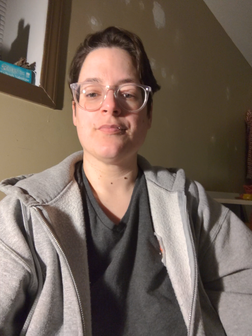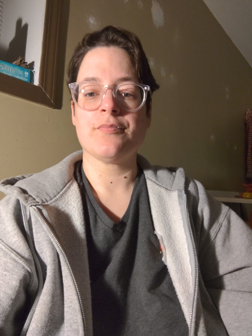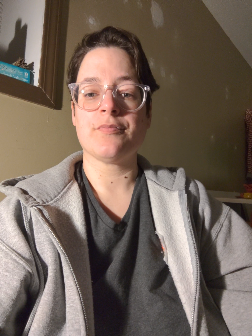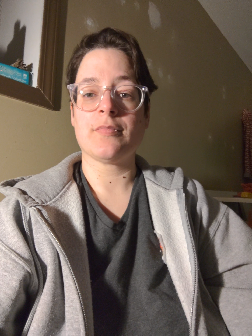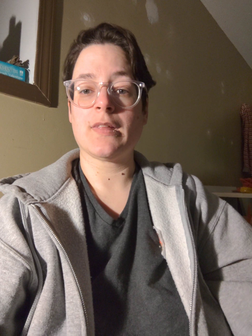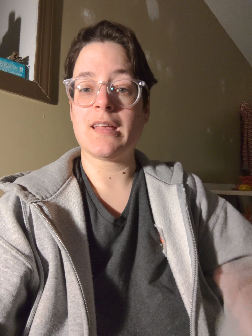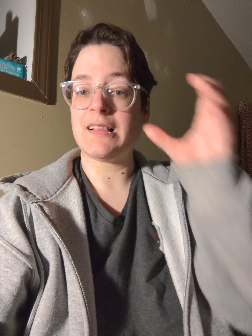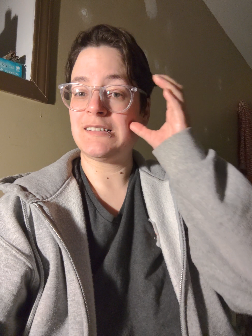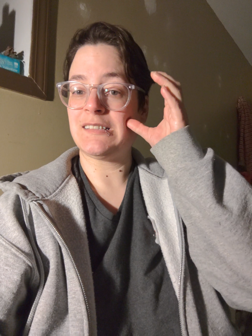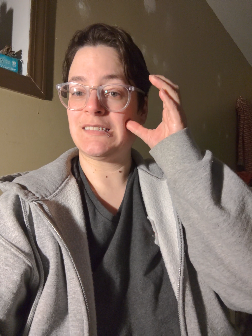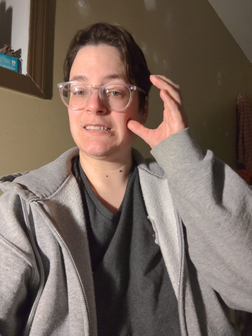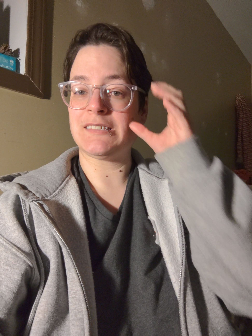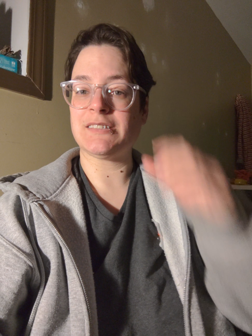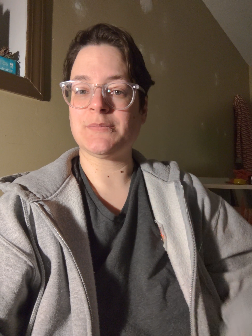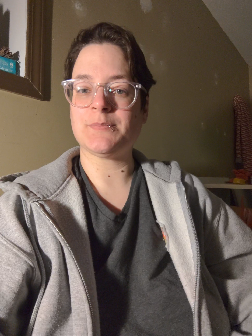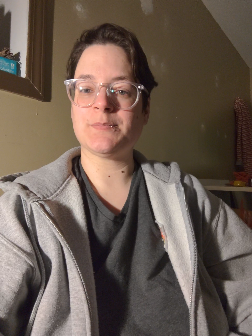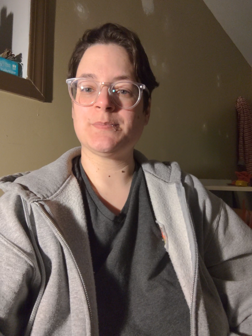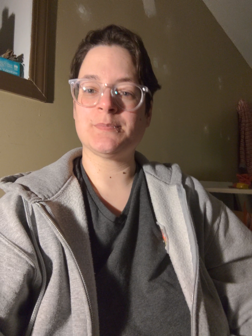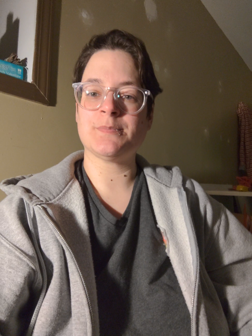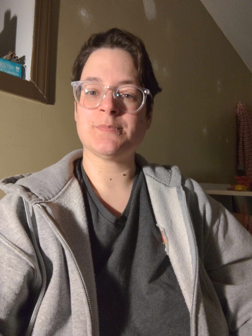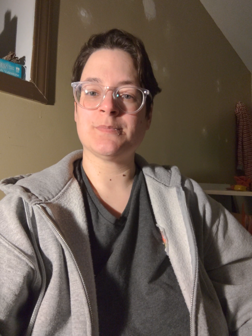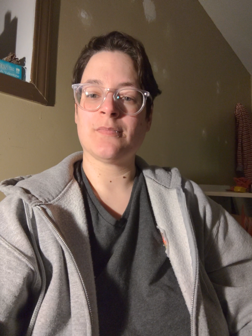listen